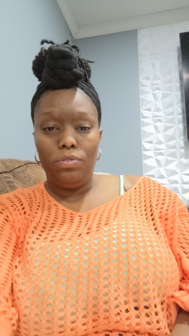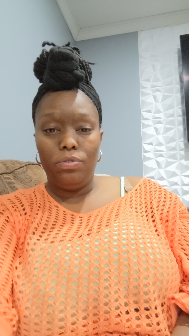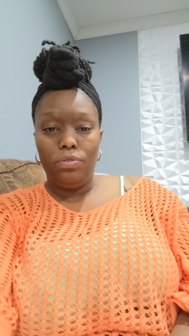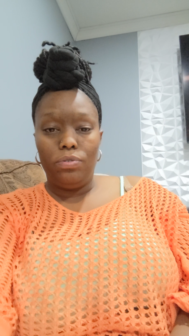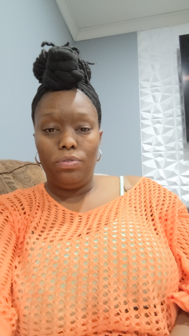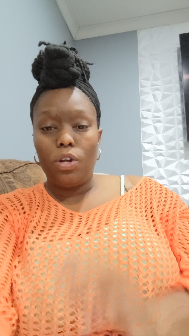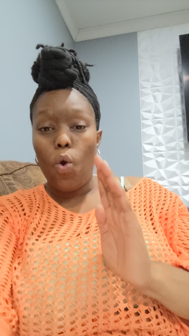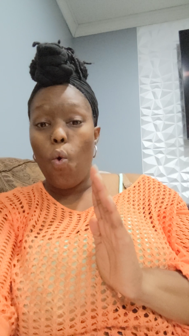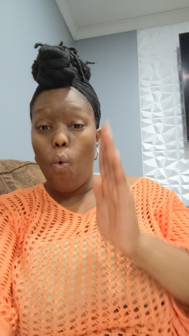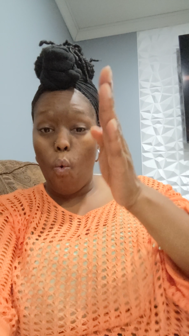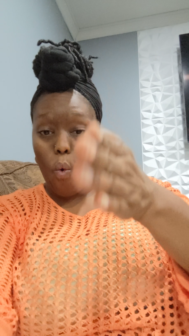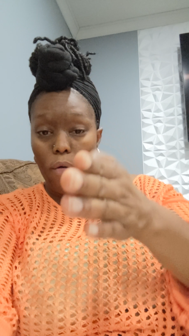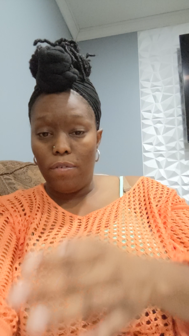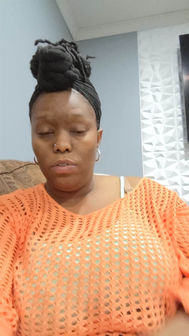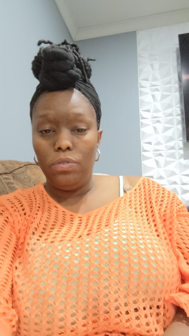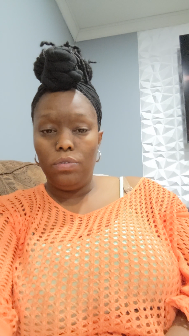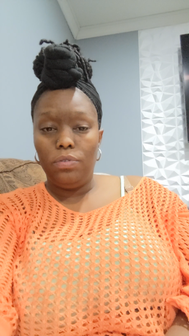over